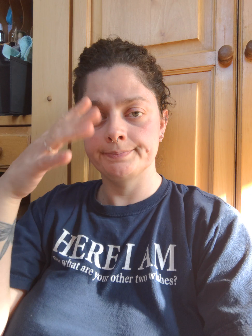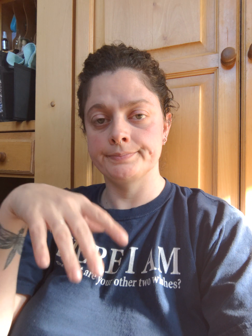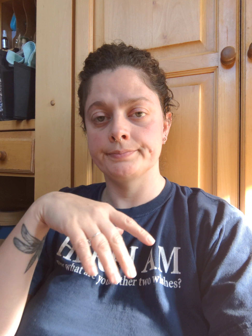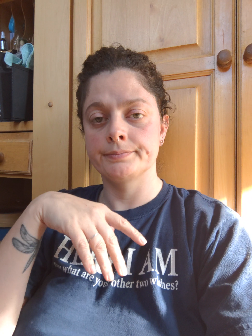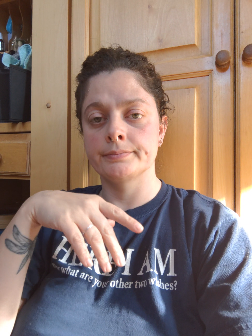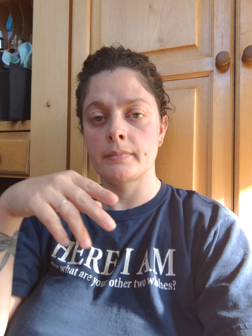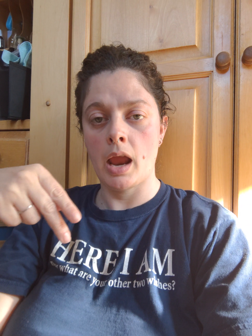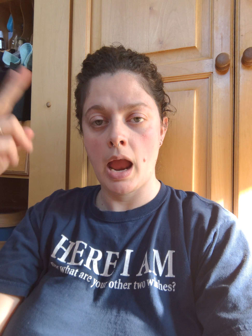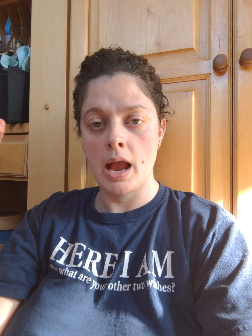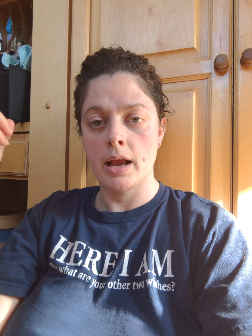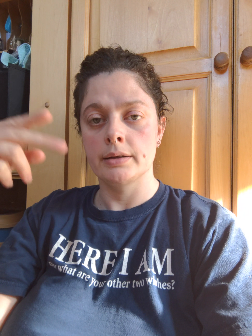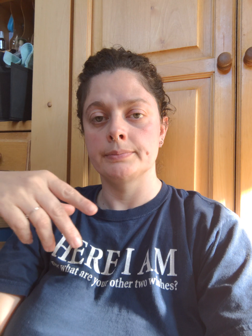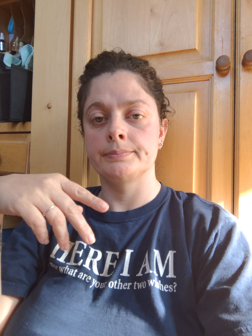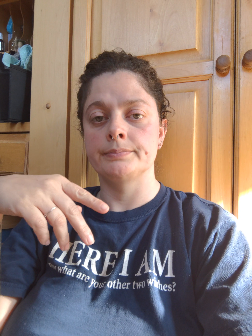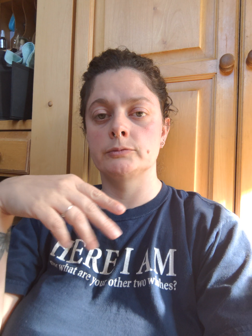high